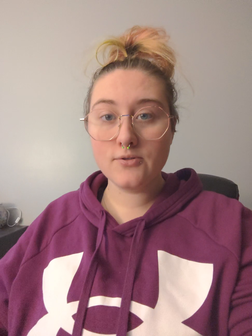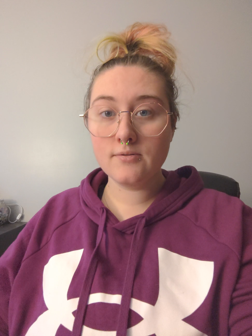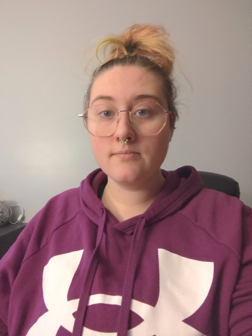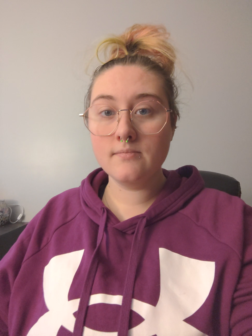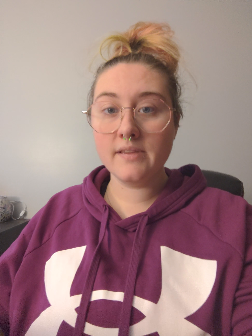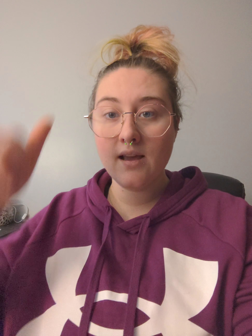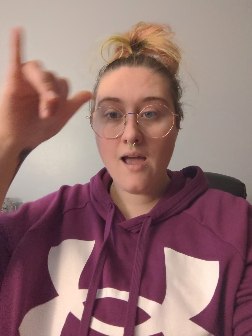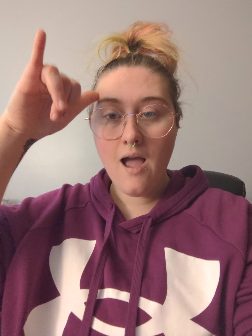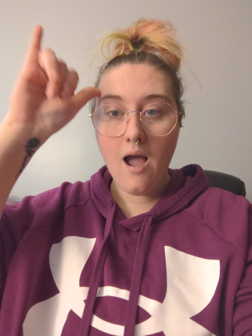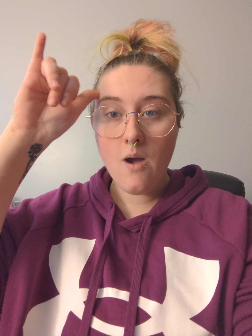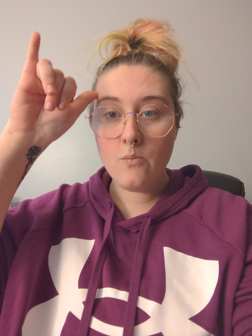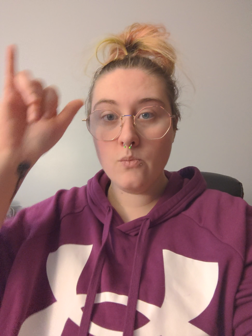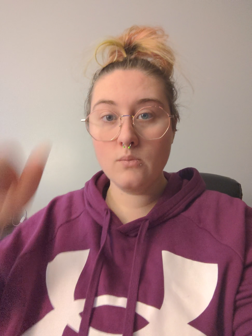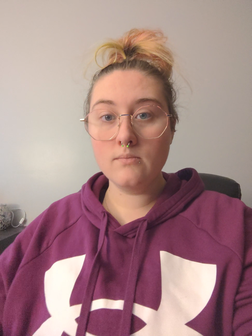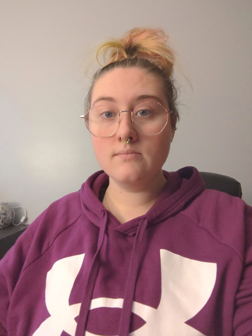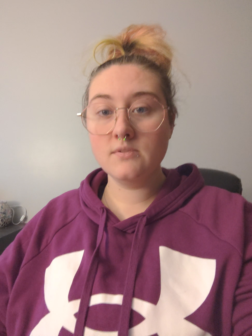cow